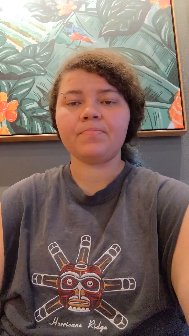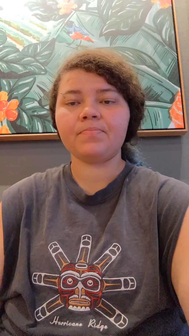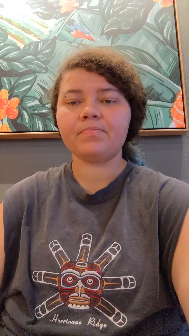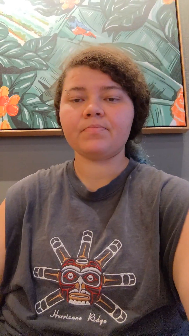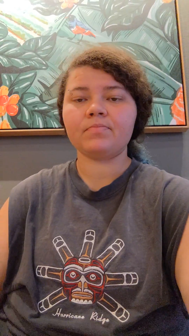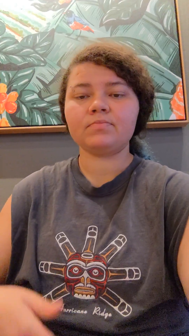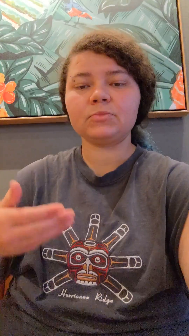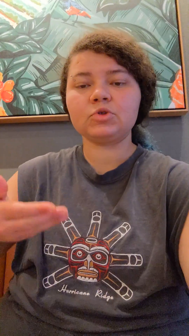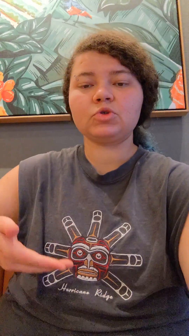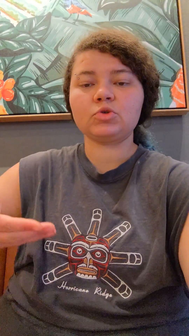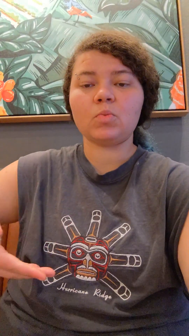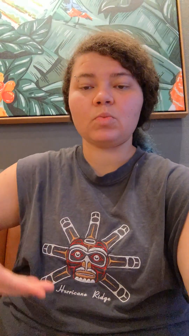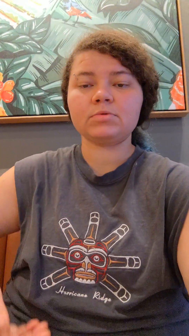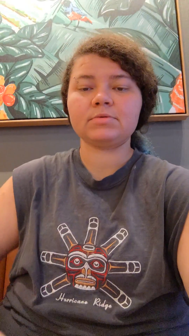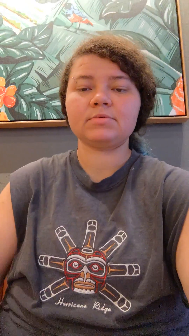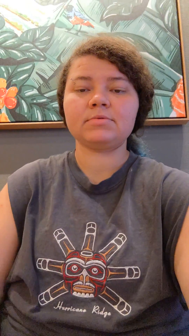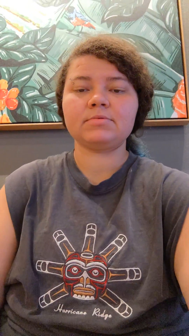shorts